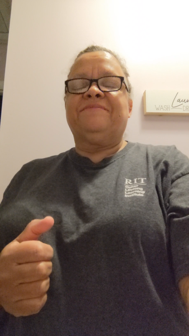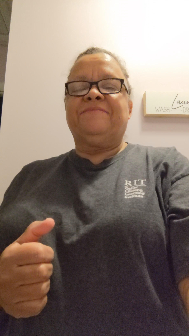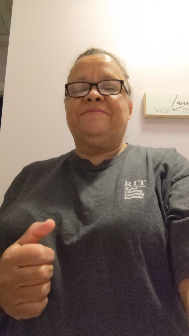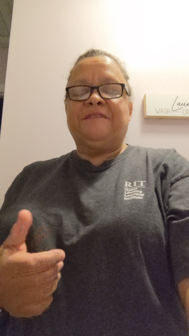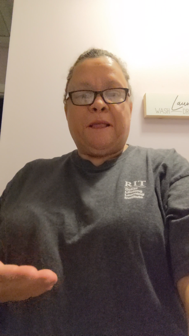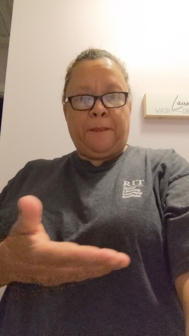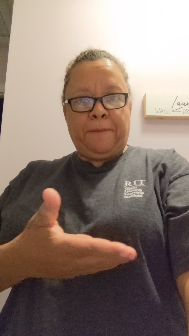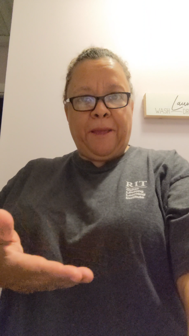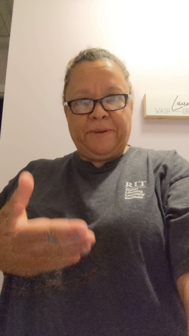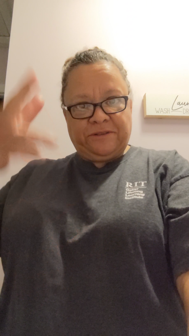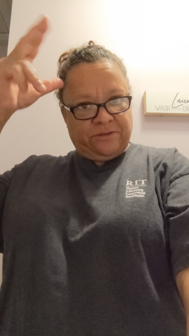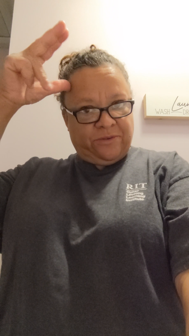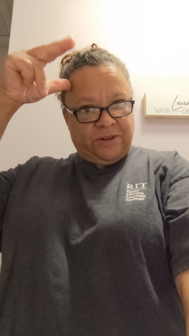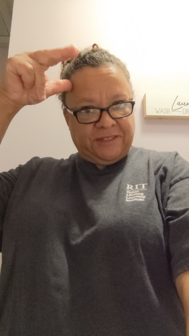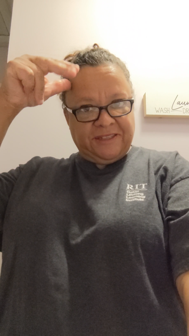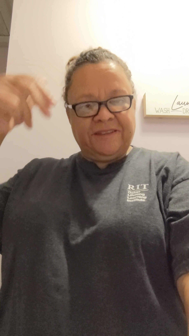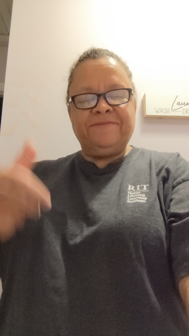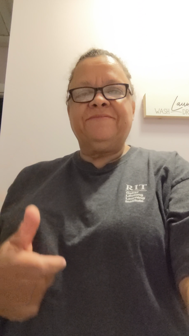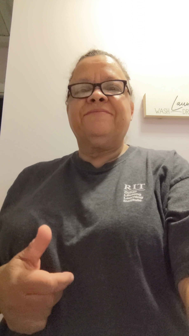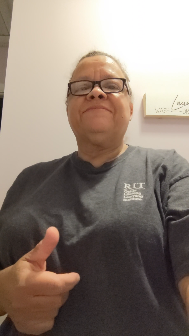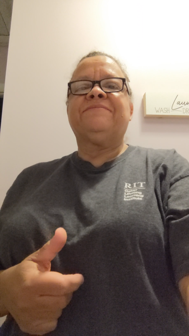pony